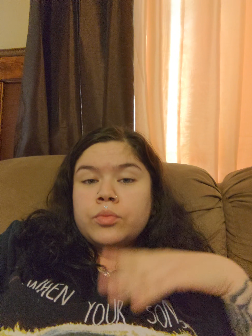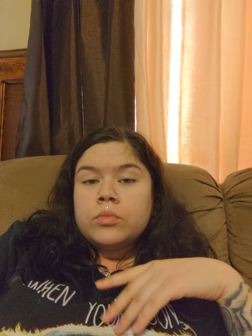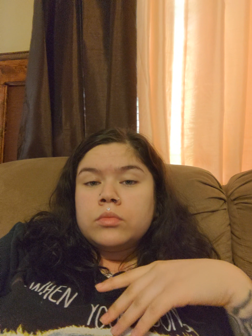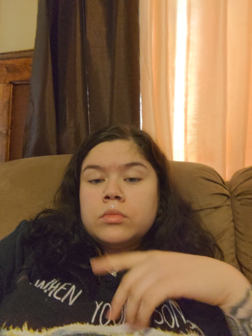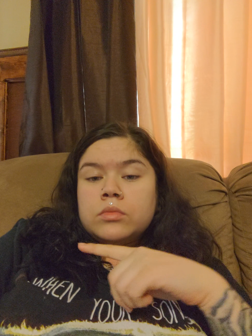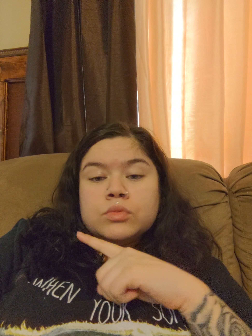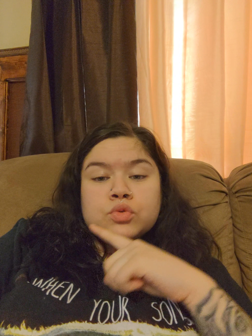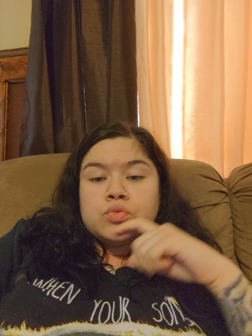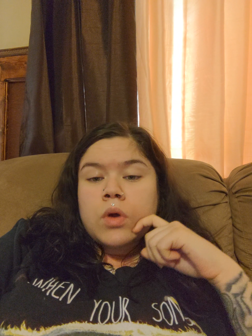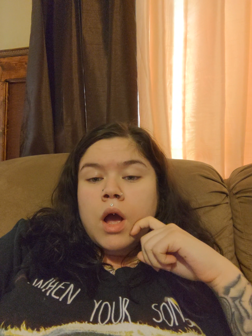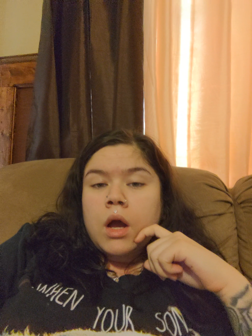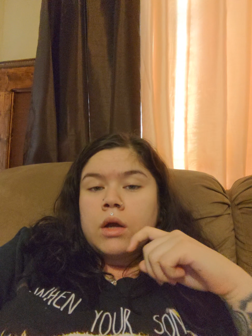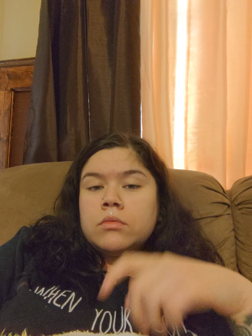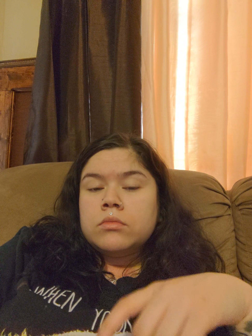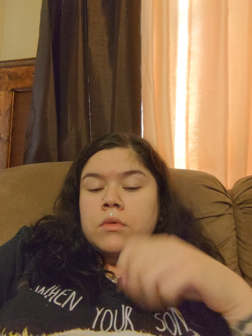dry